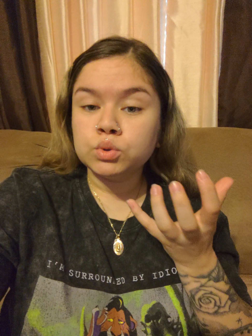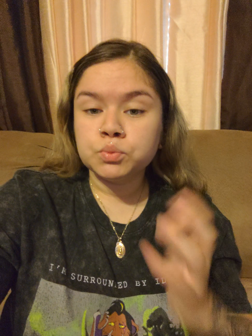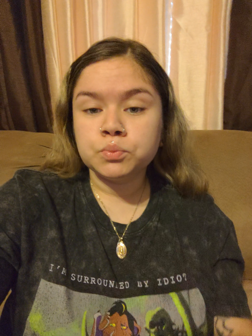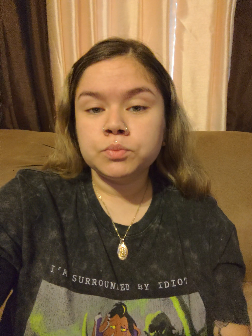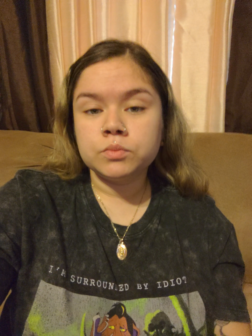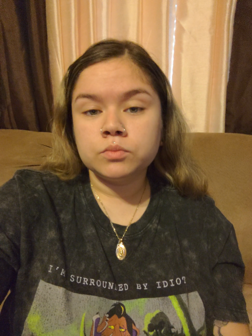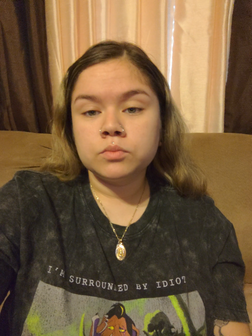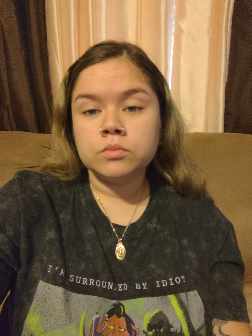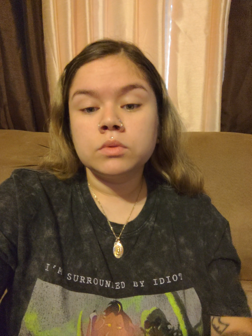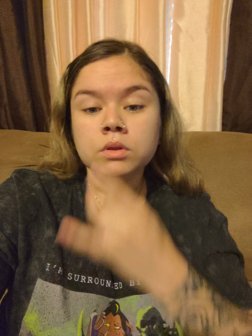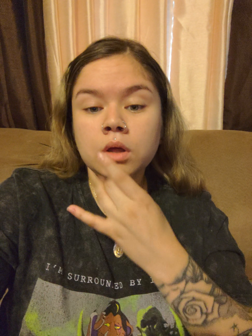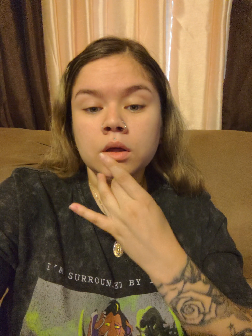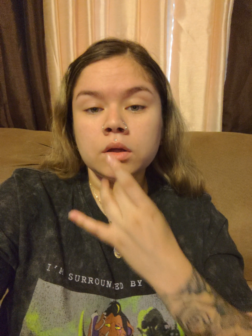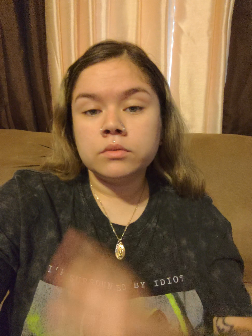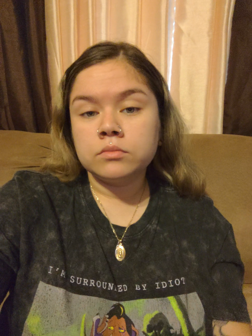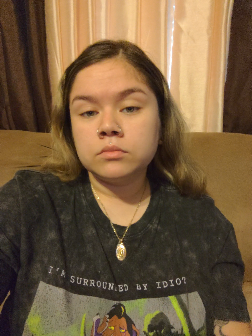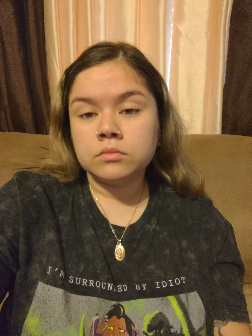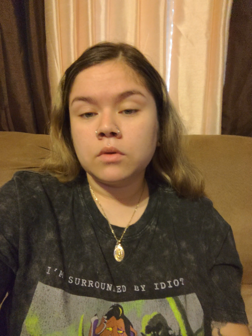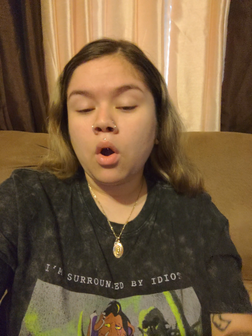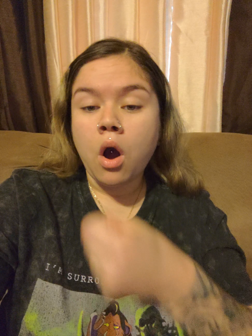light bulb